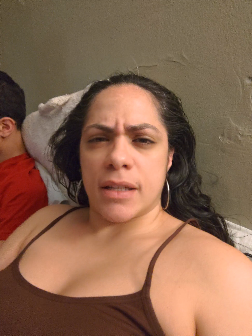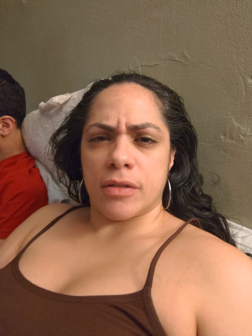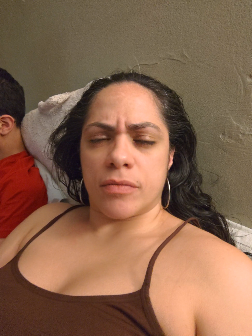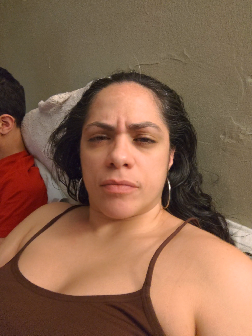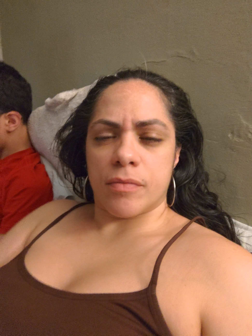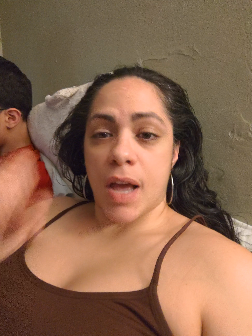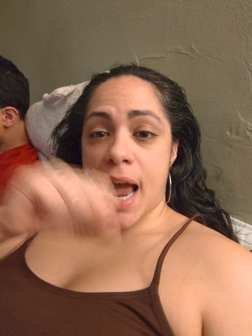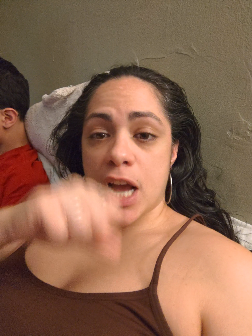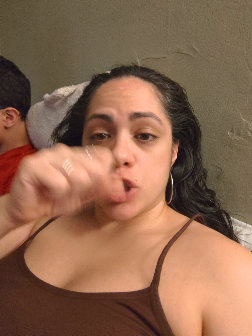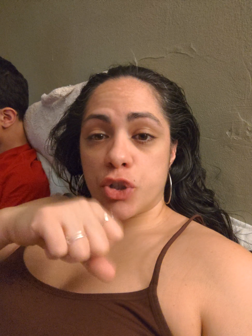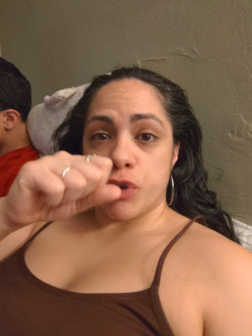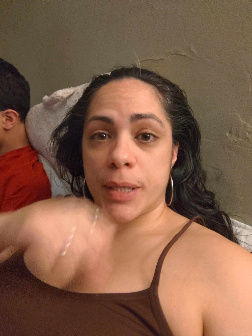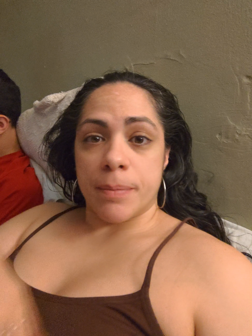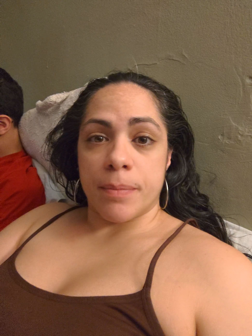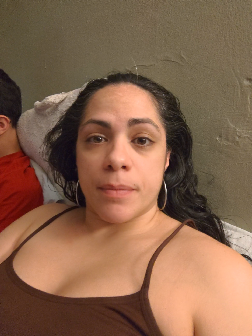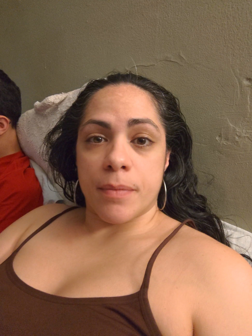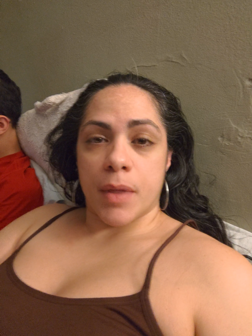ice cream